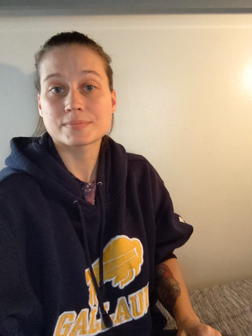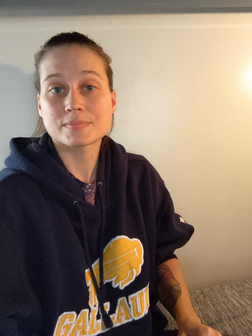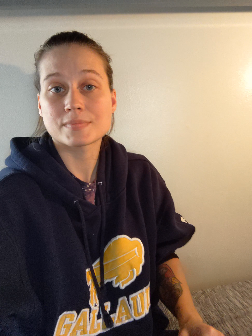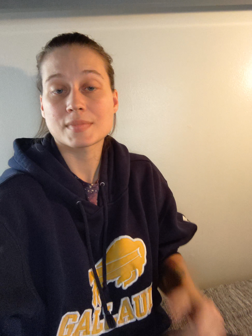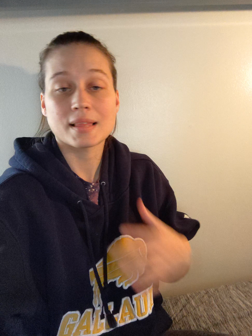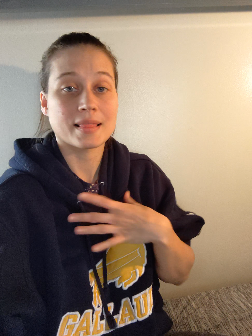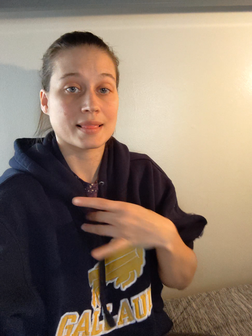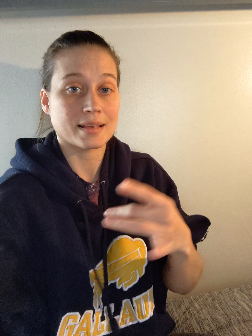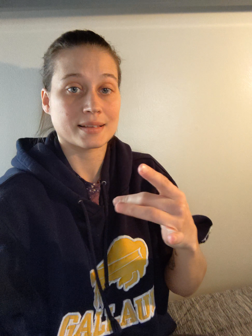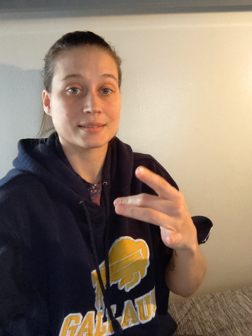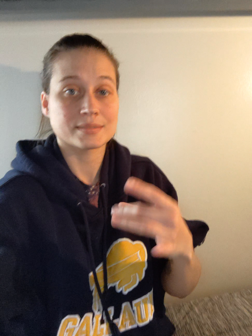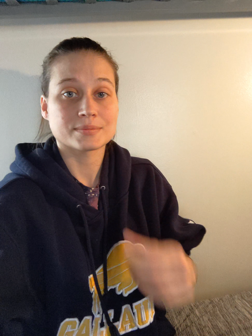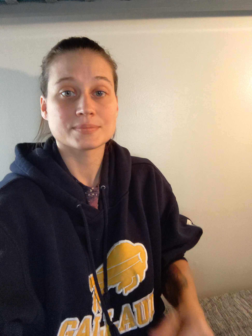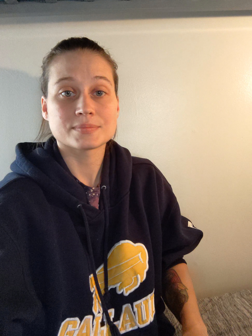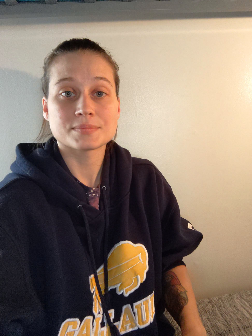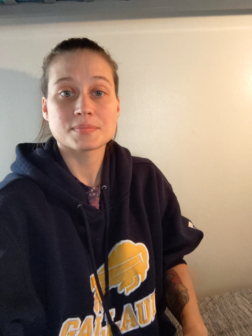like